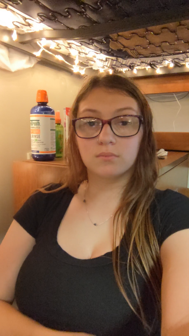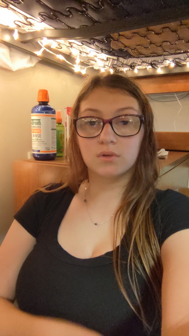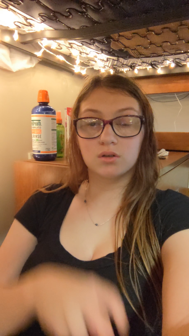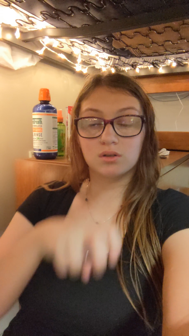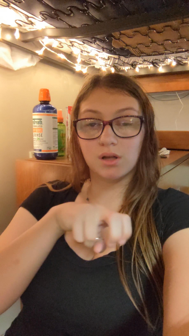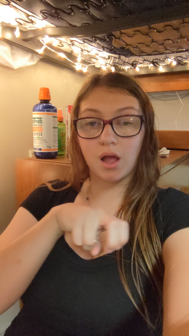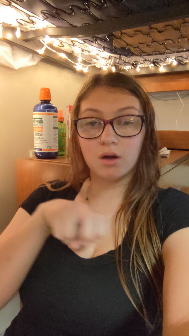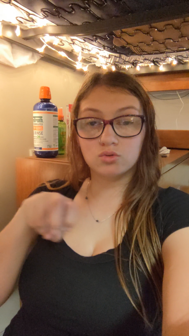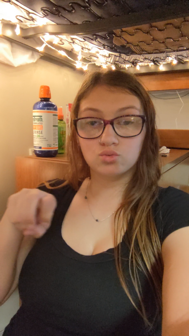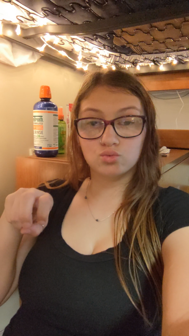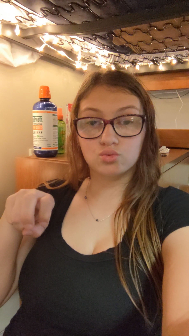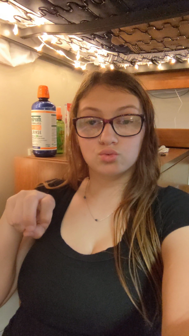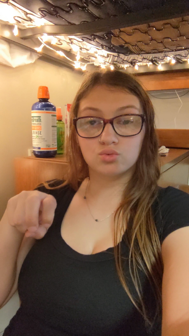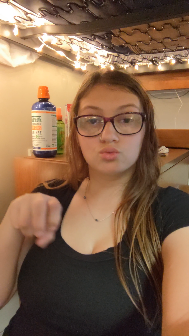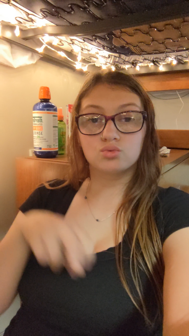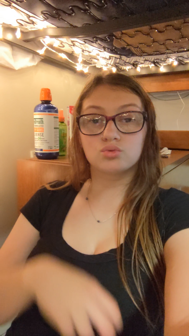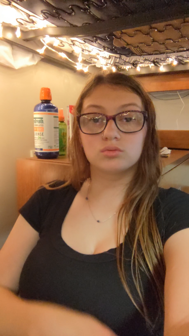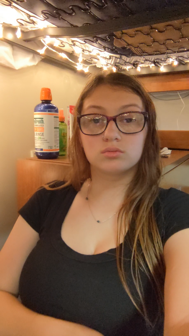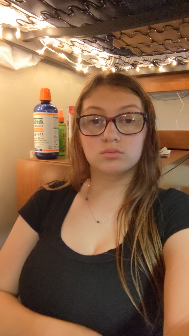couch